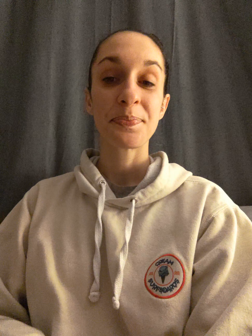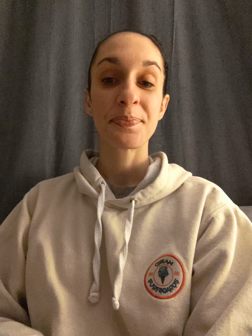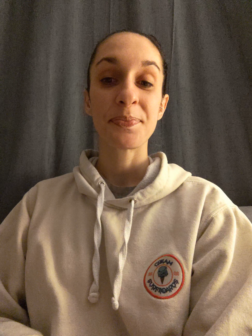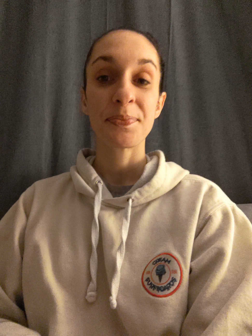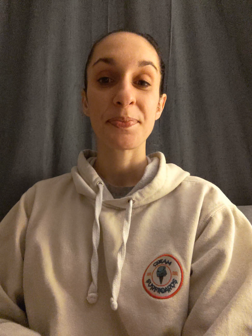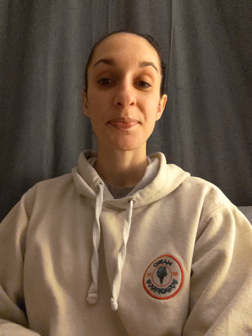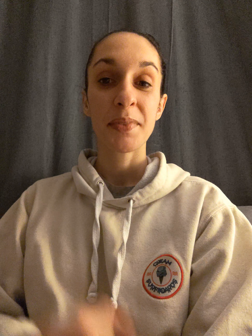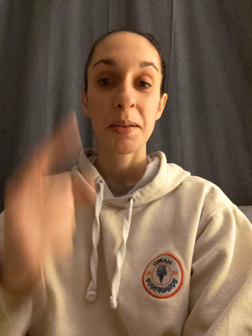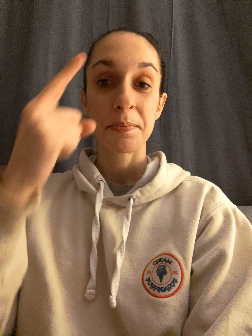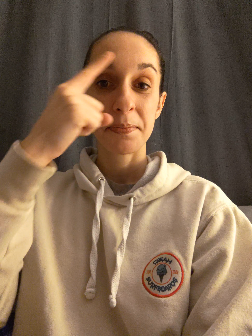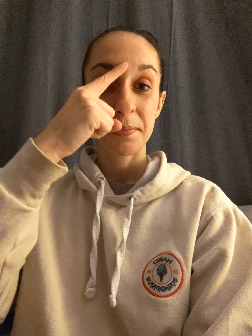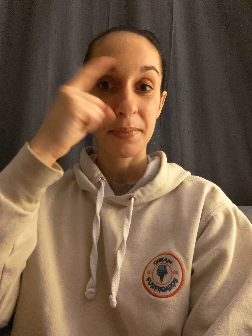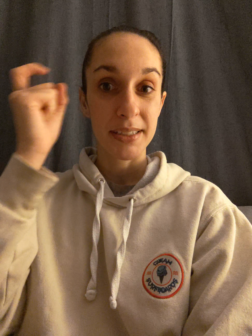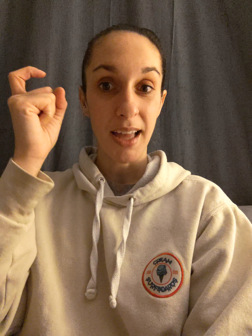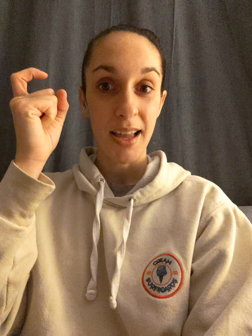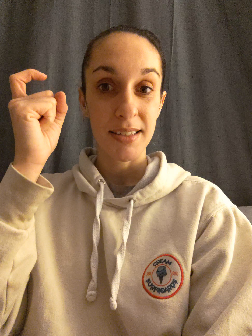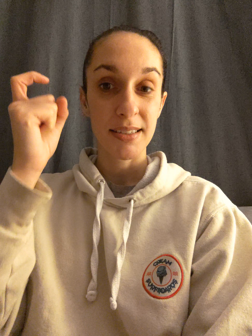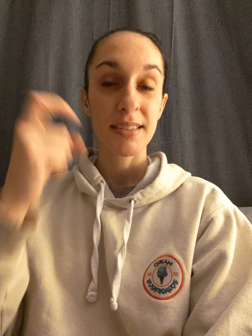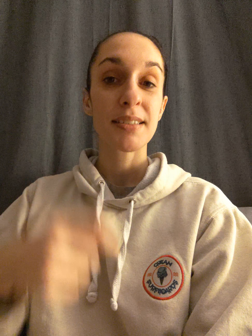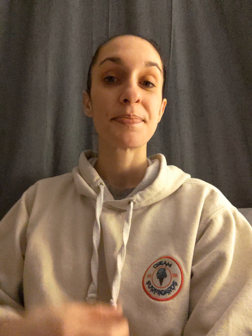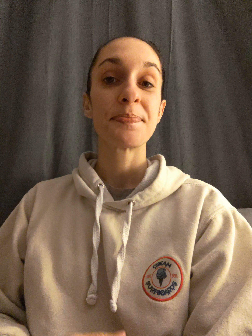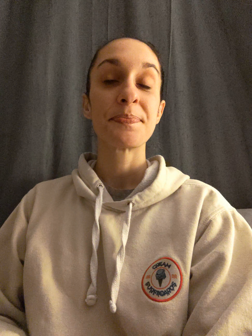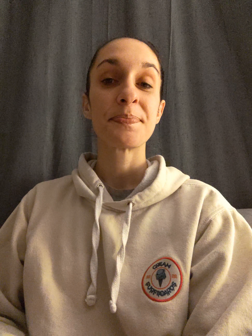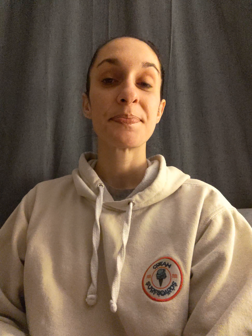because